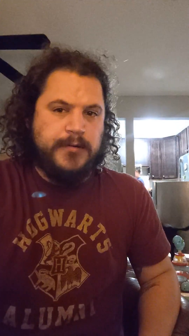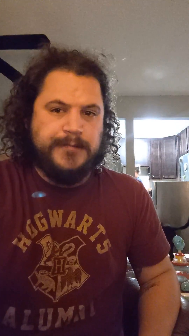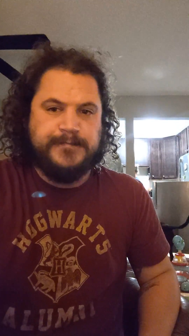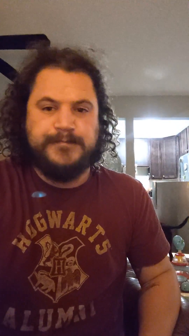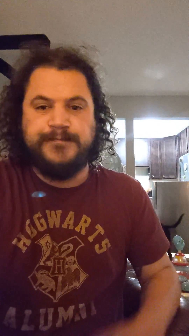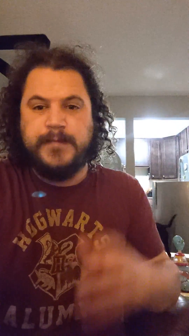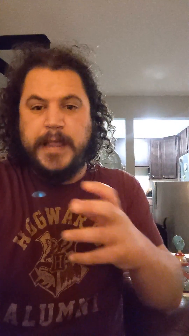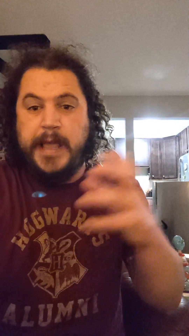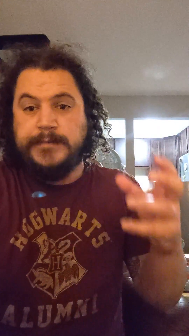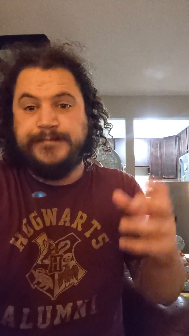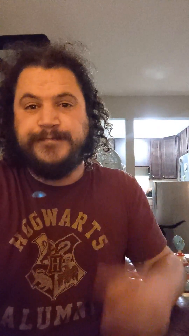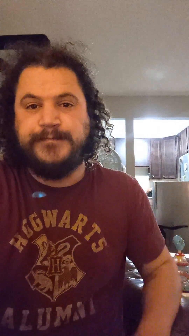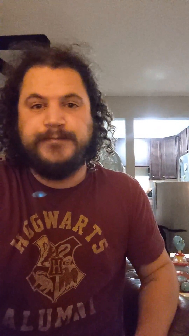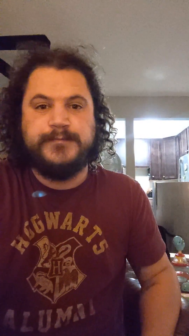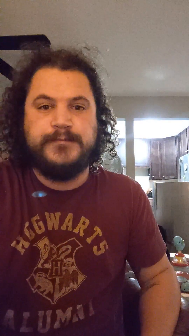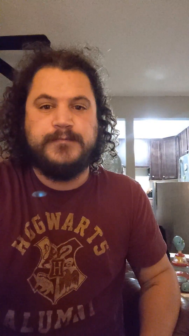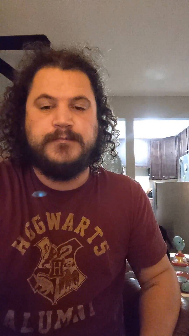a lot